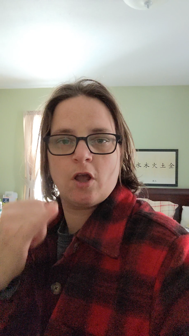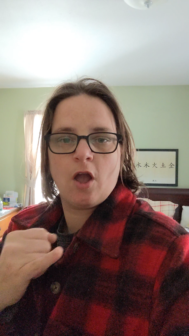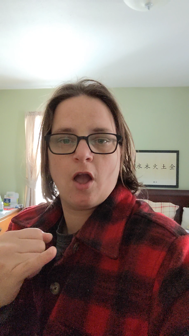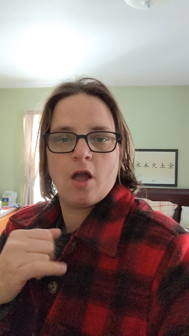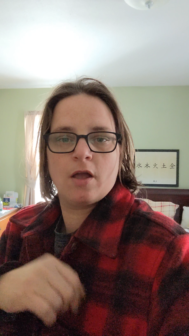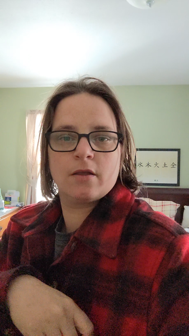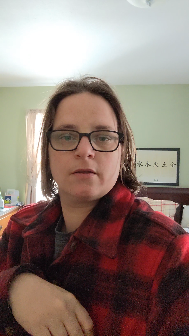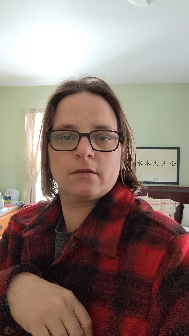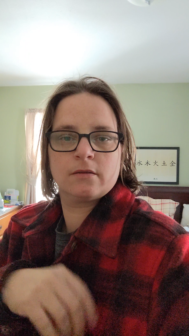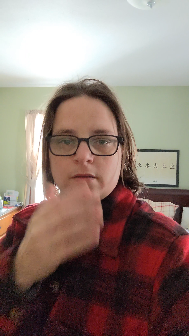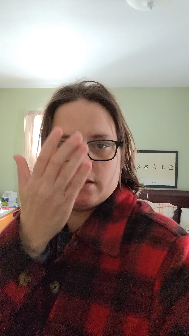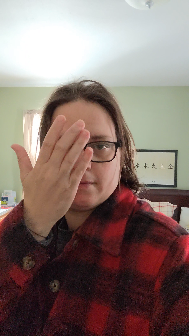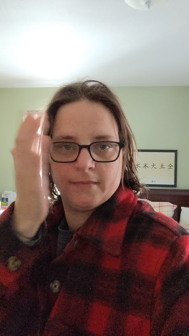peekaboo